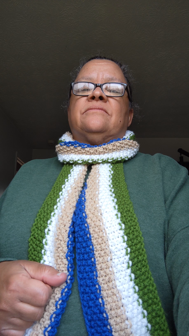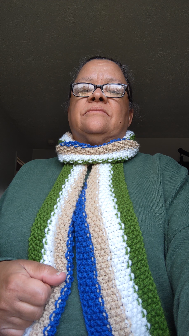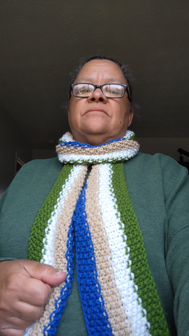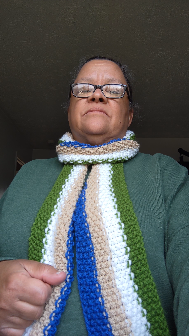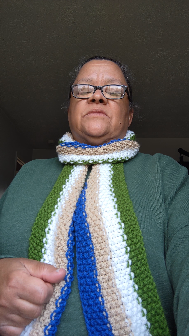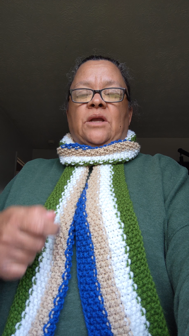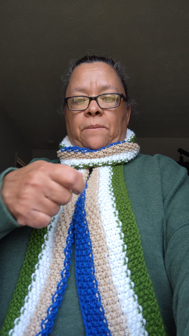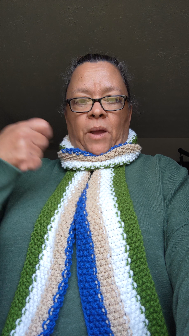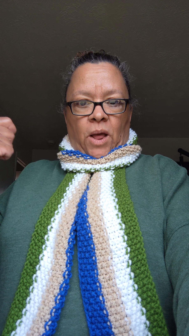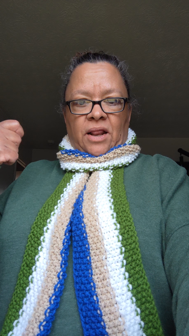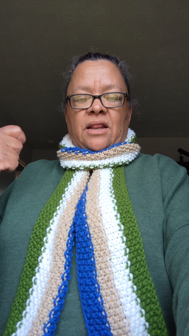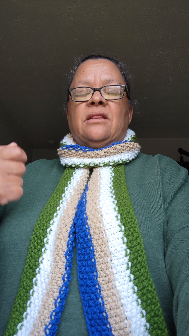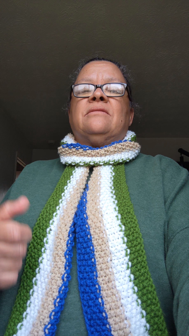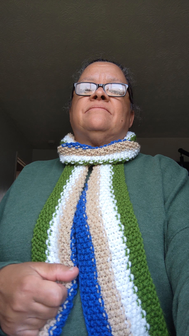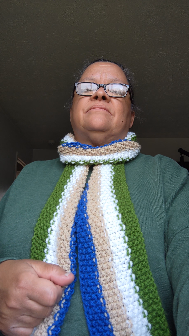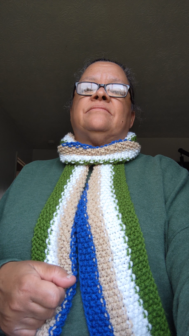pull